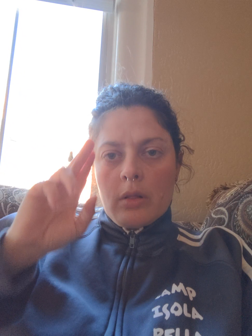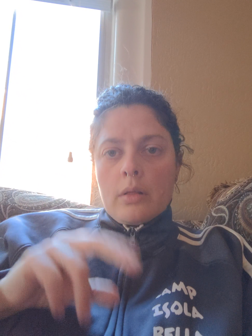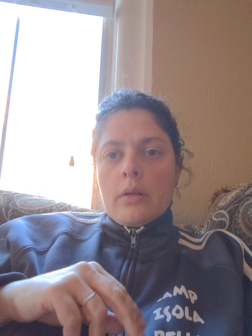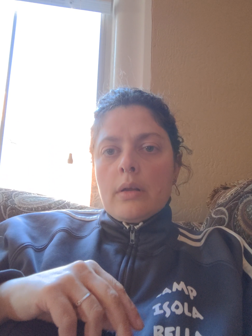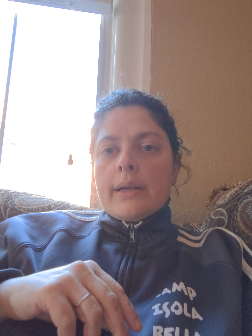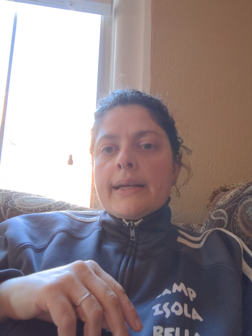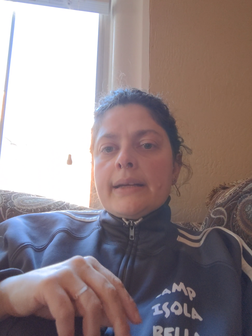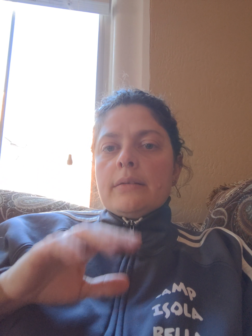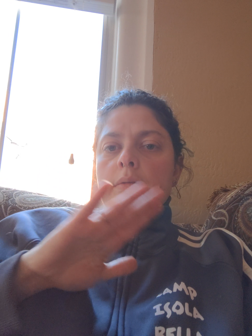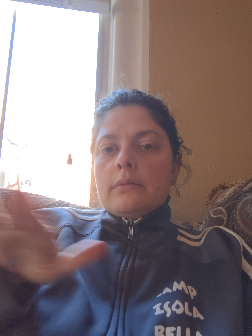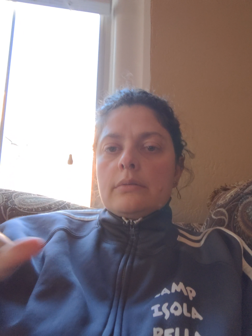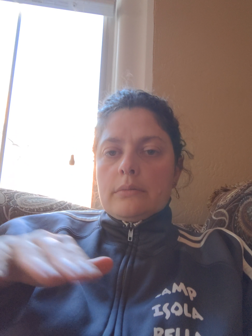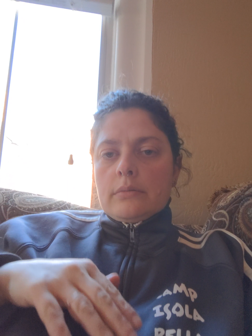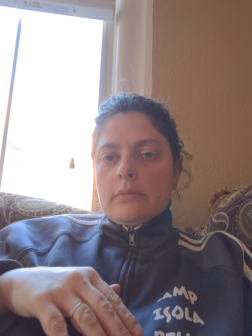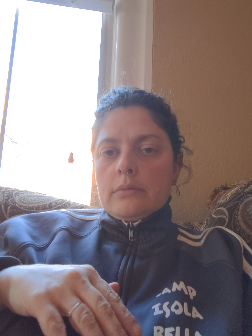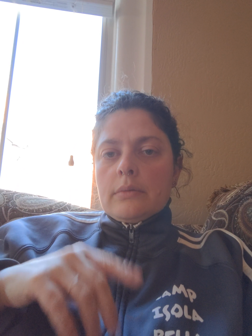clean